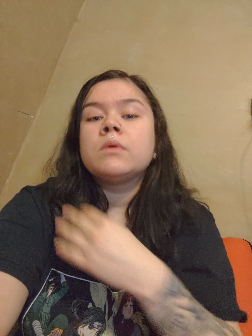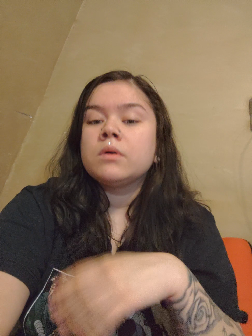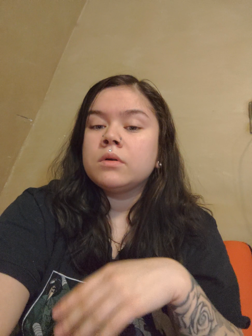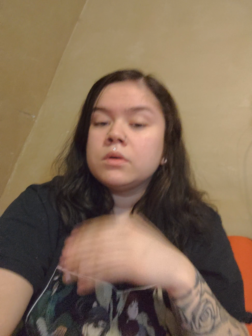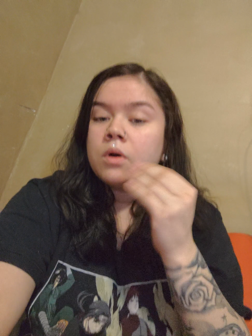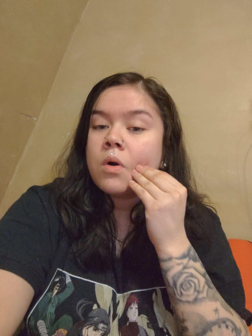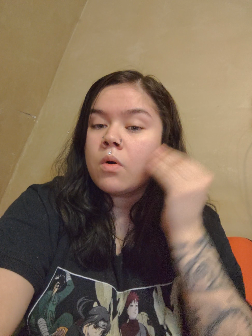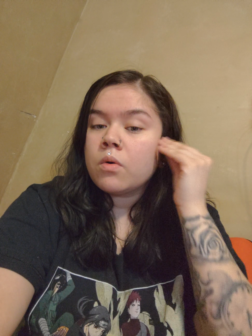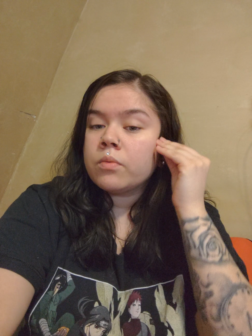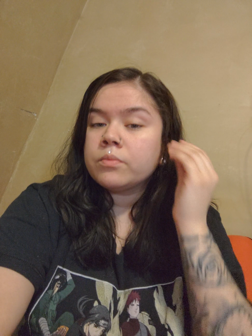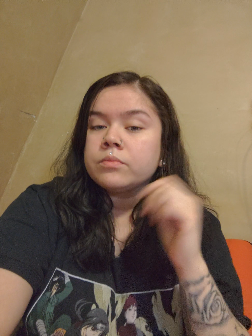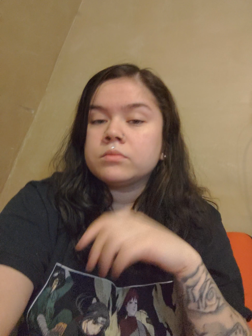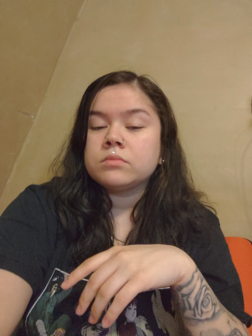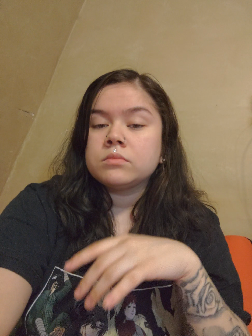home